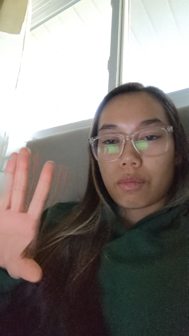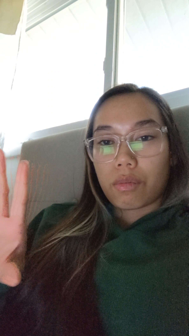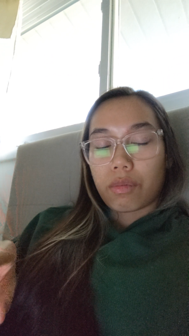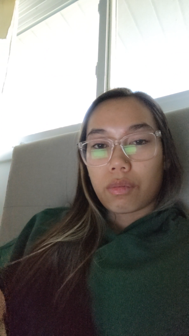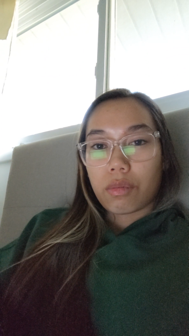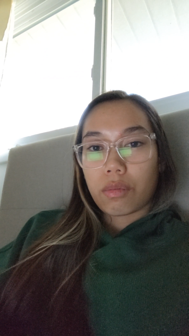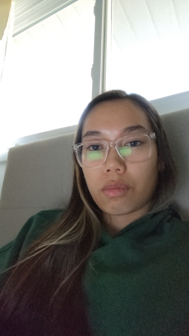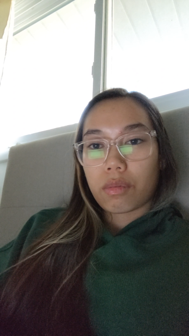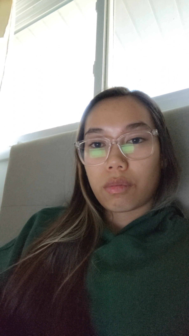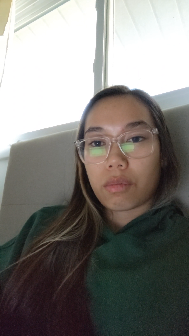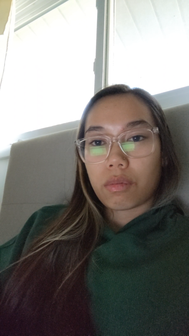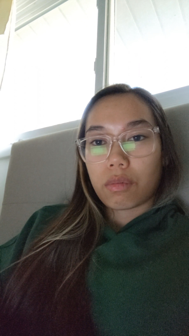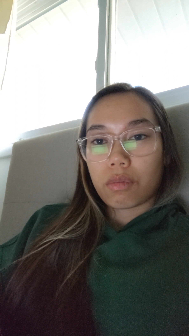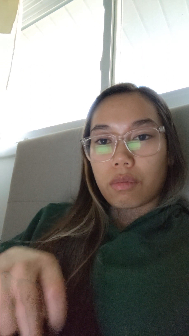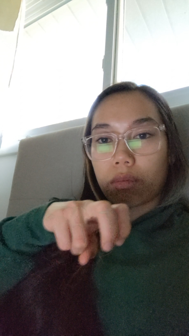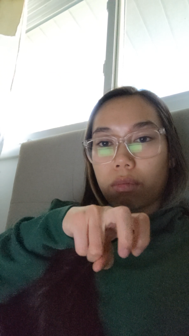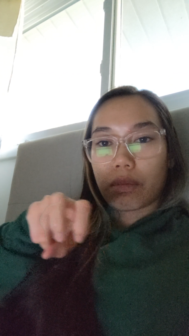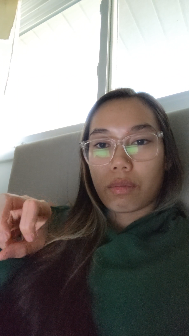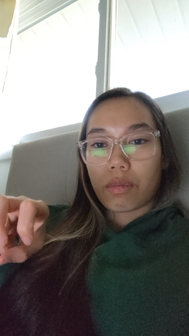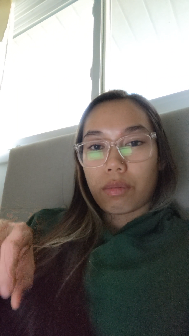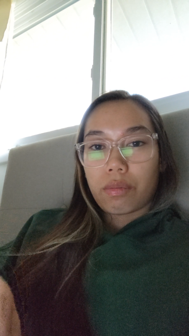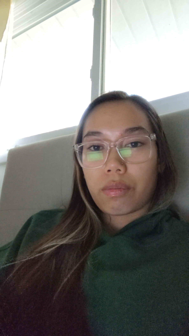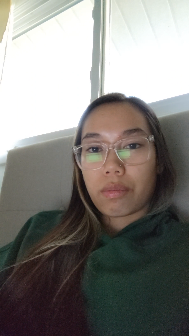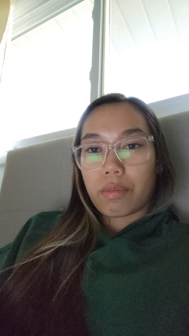bench